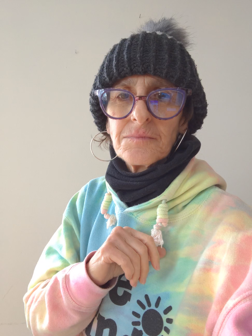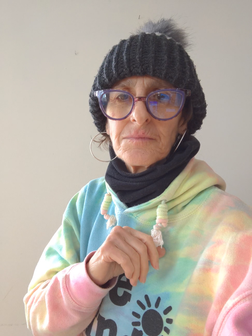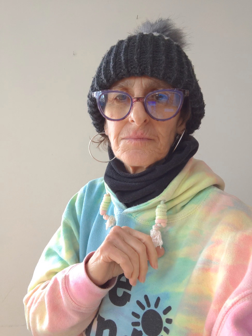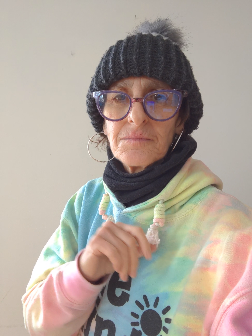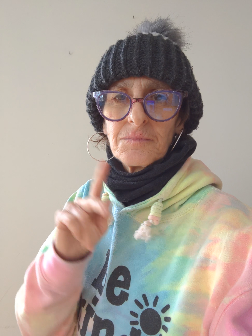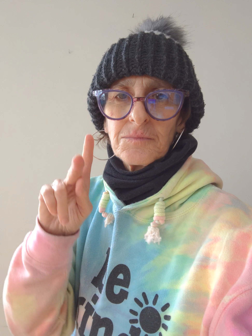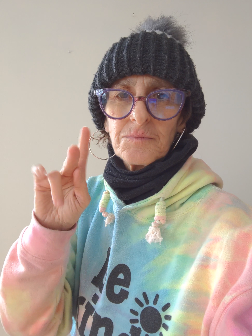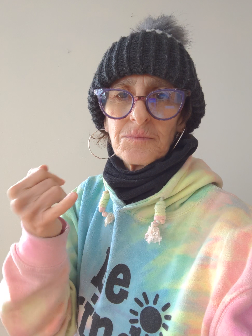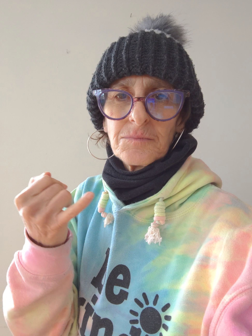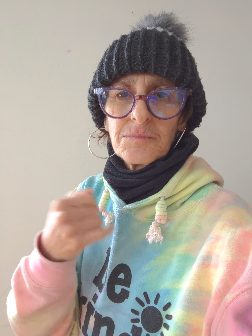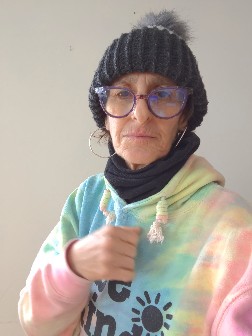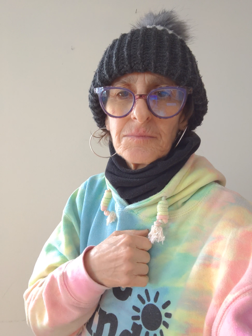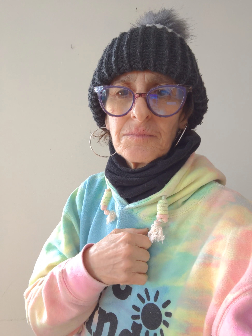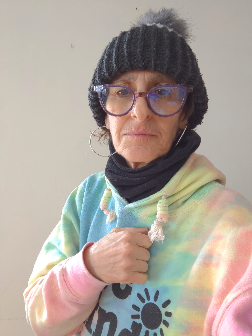pajamas